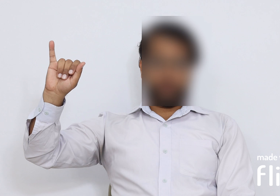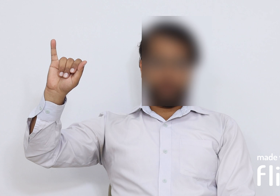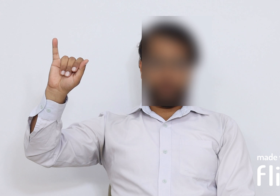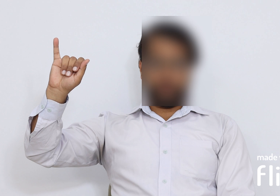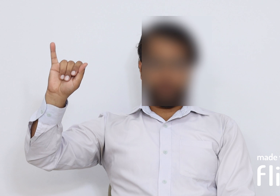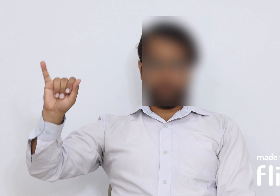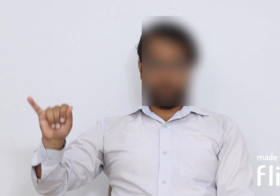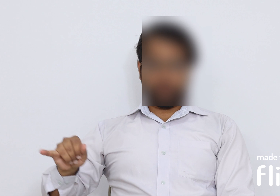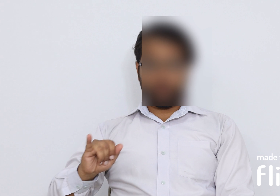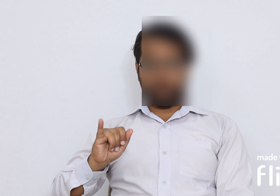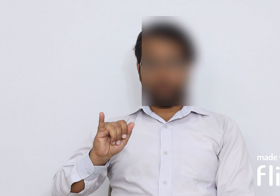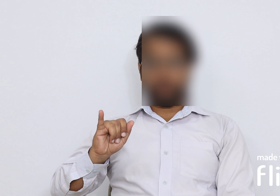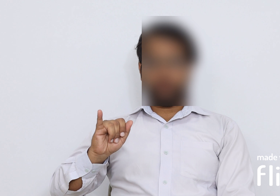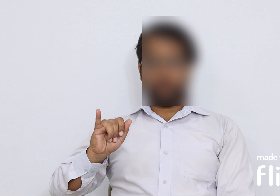ج